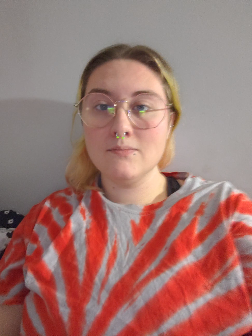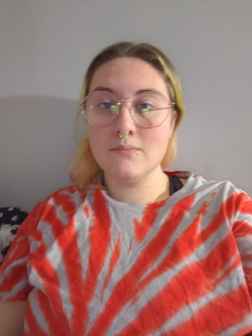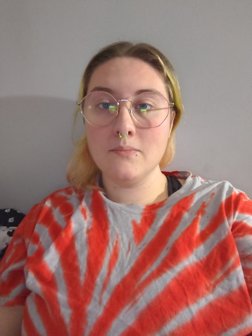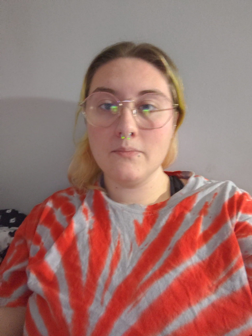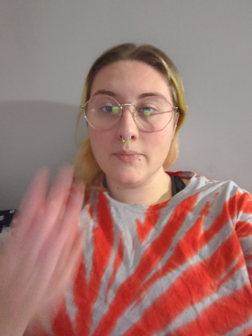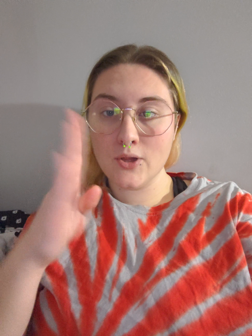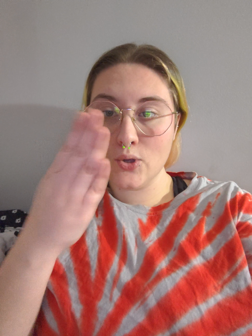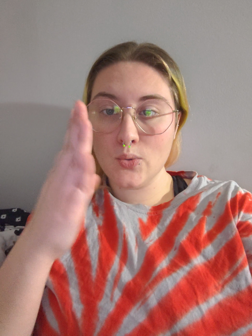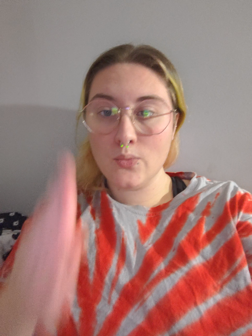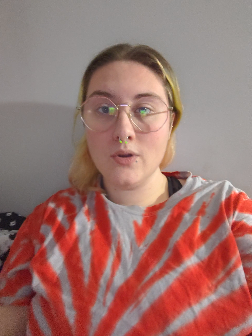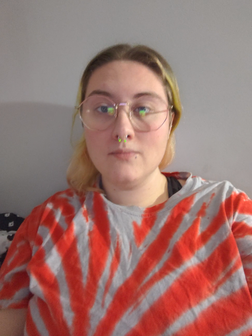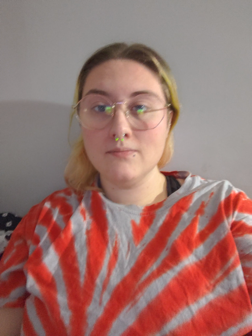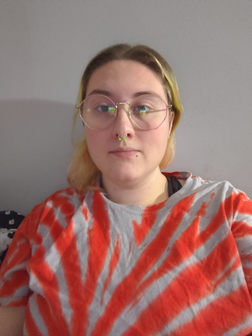blue